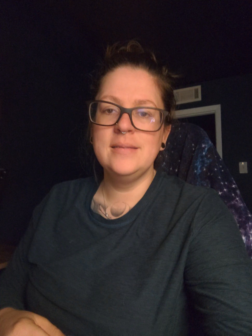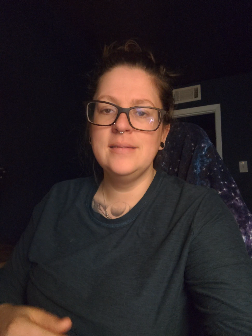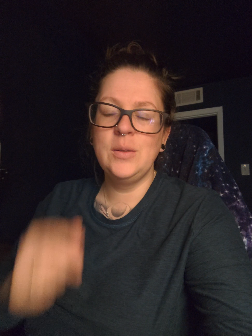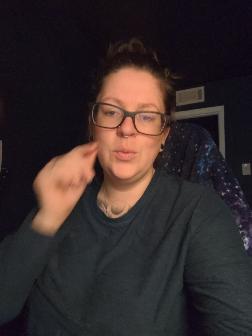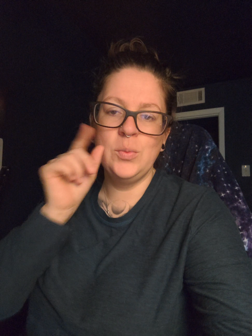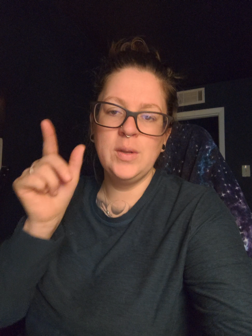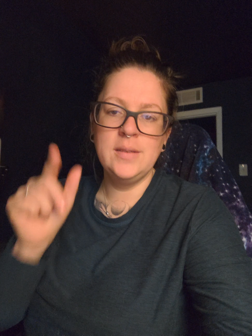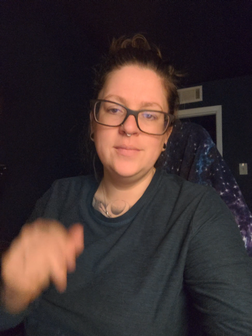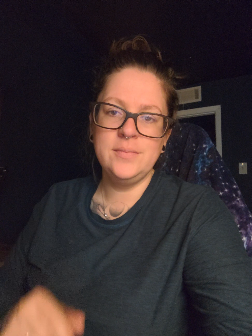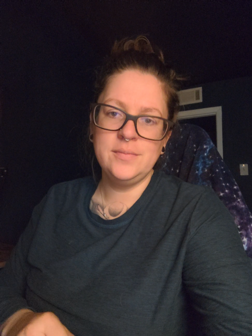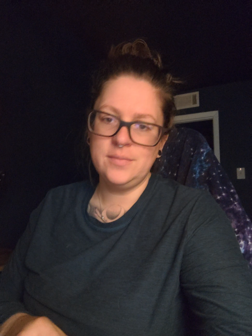wake